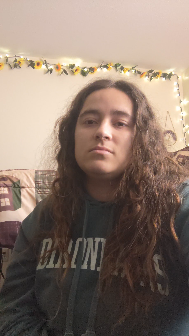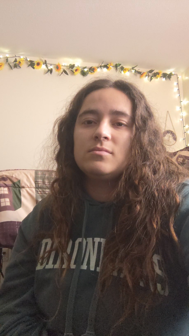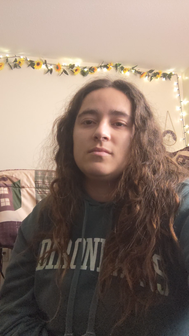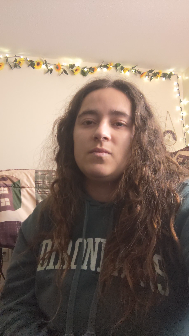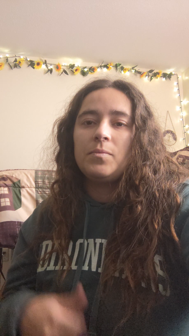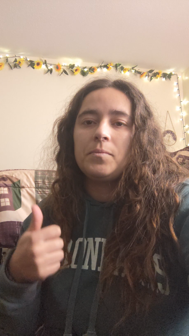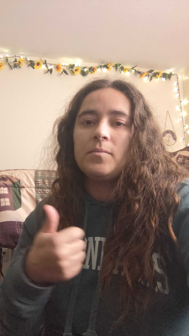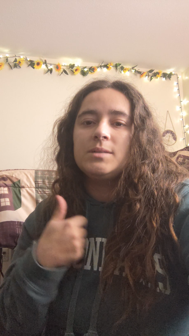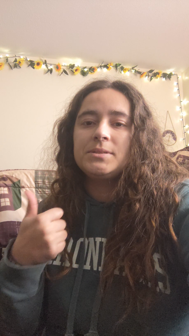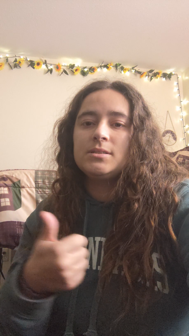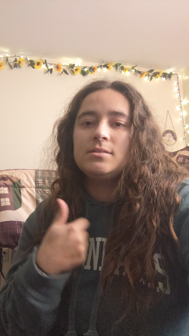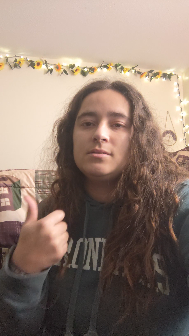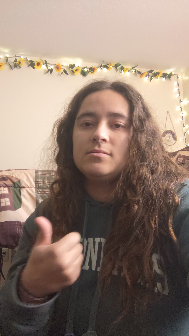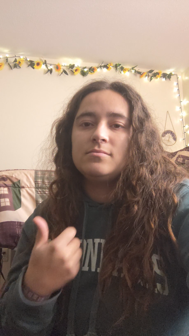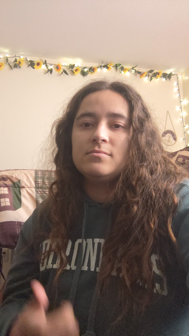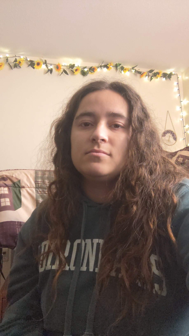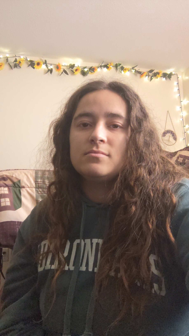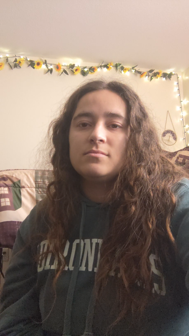basement